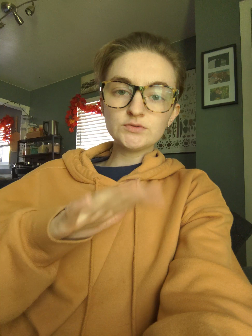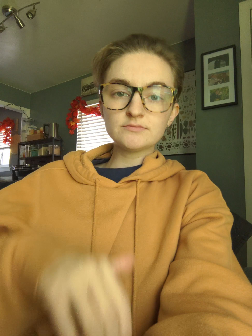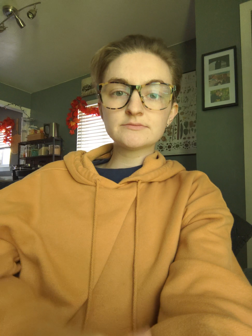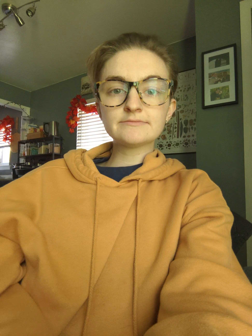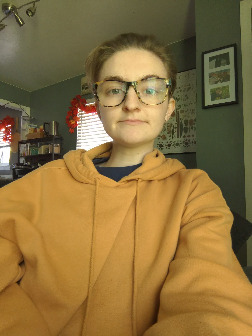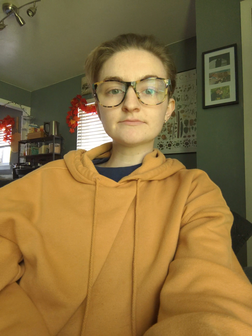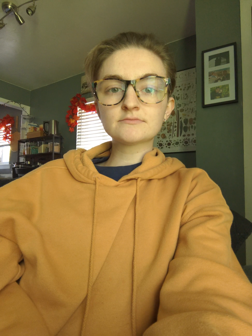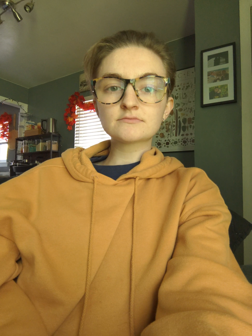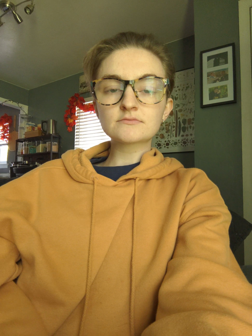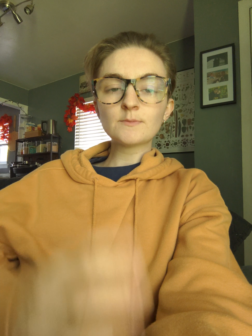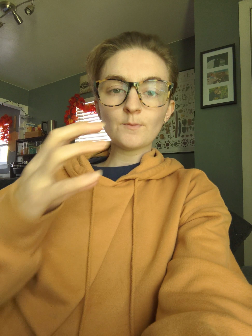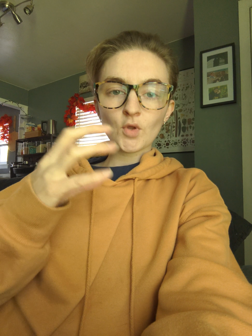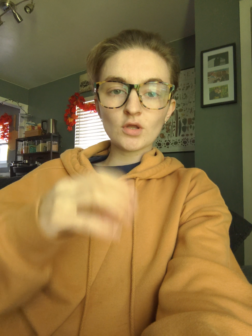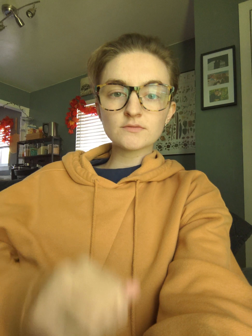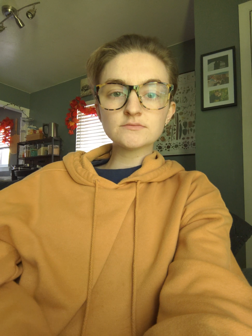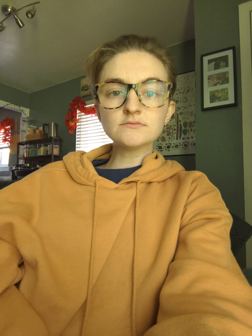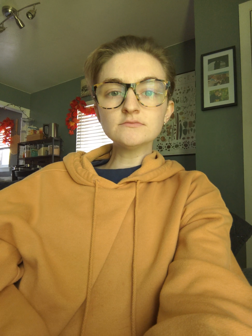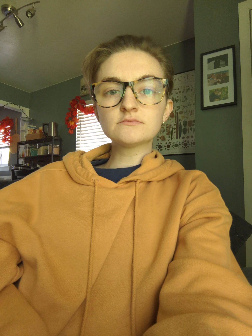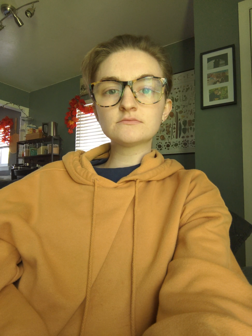ball